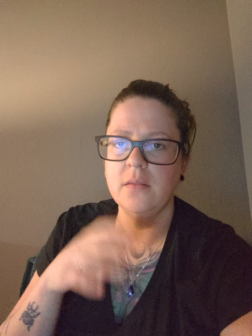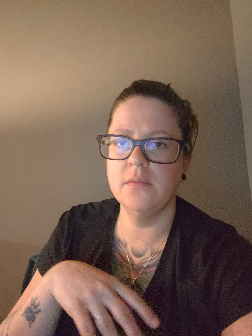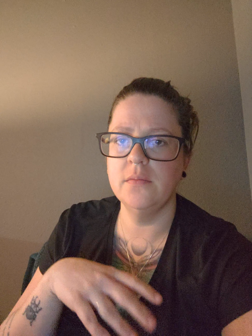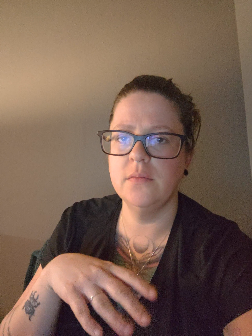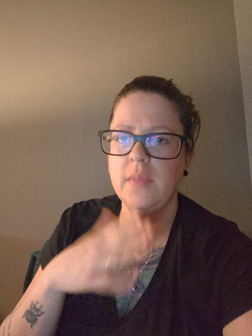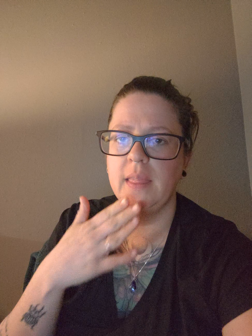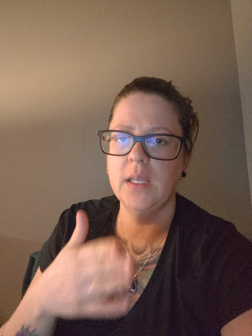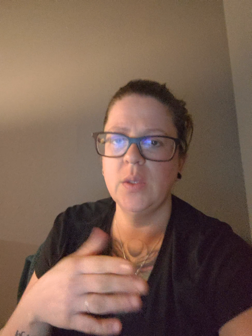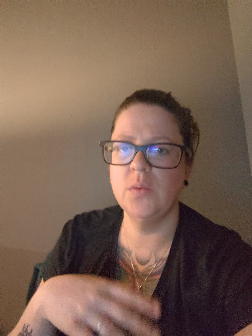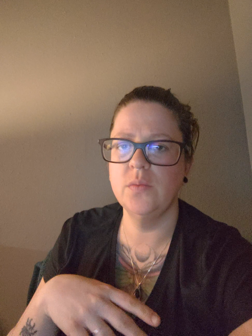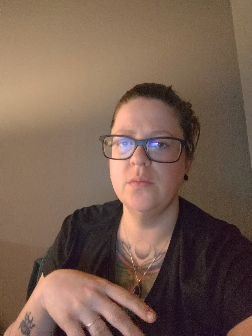thank you